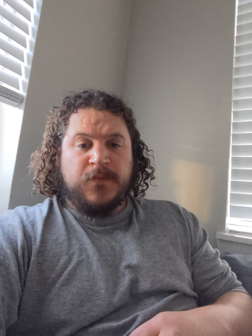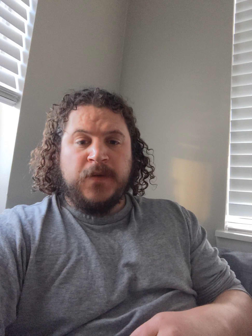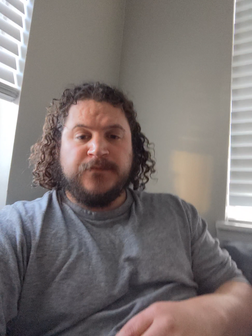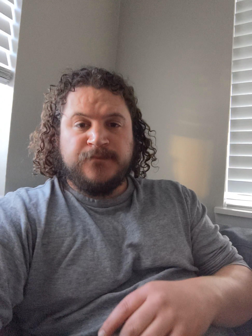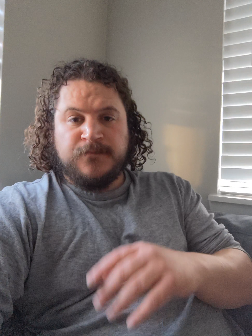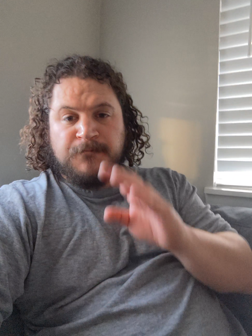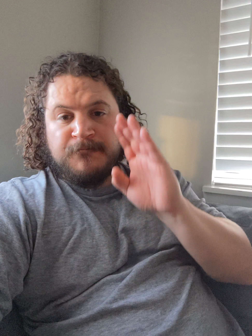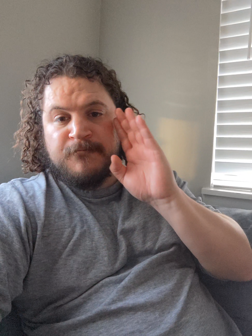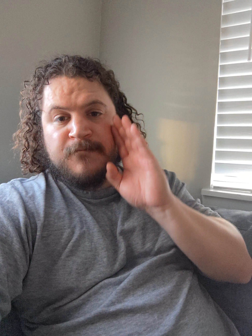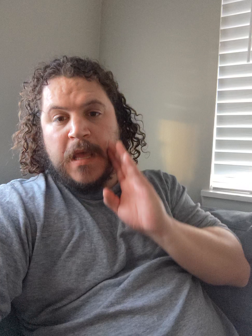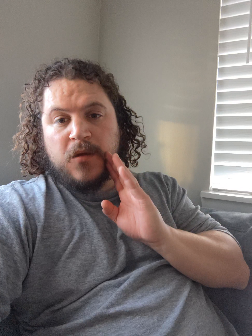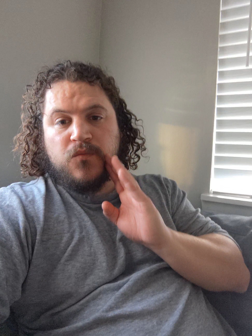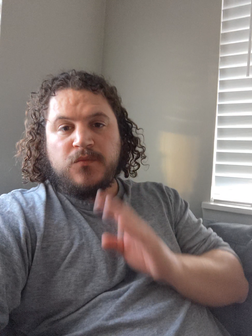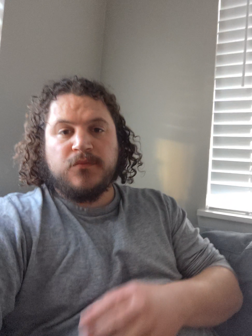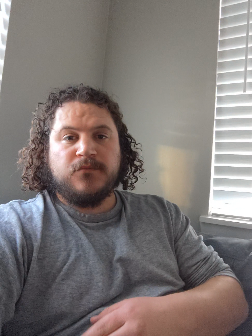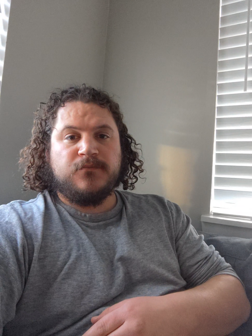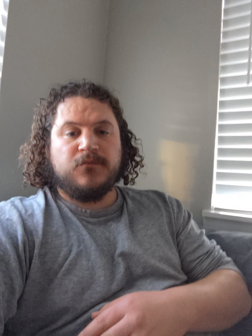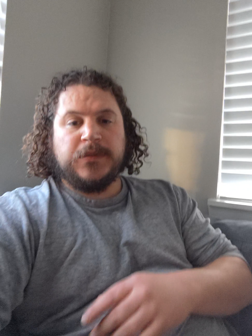brown